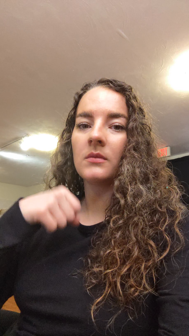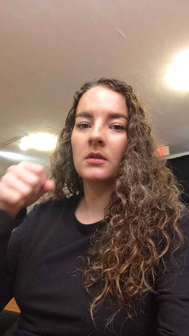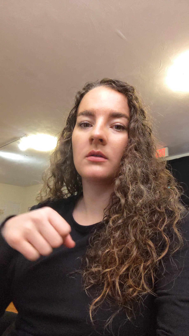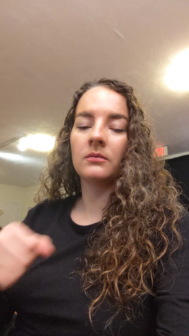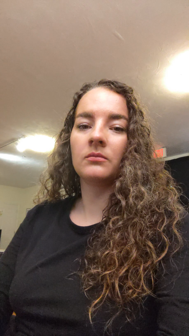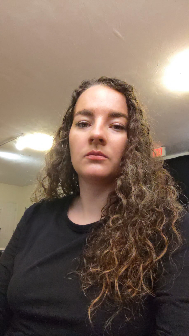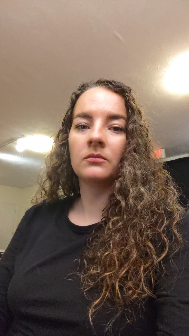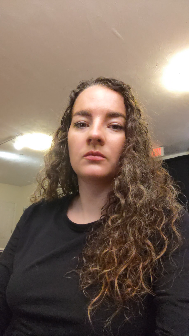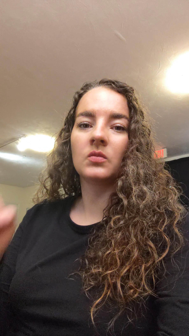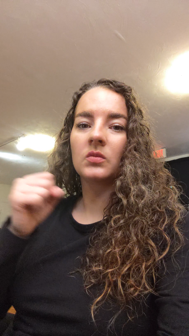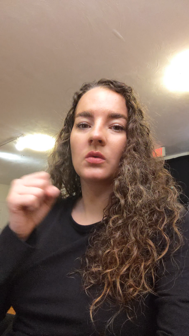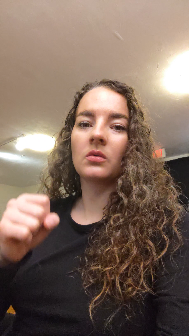cold